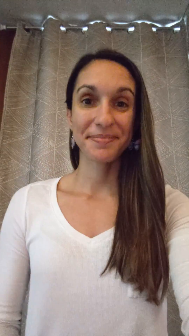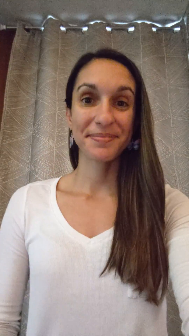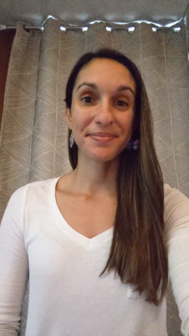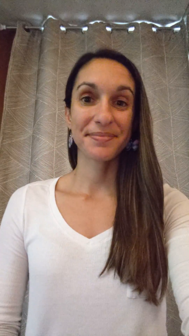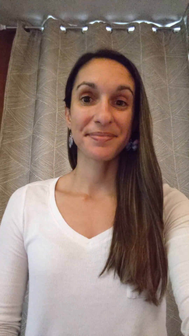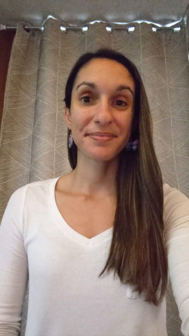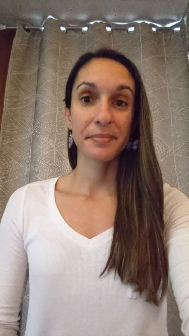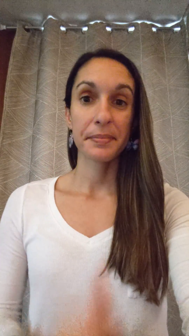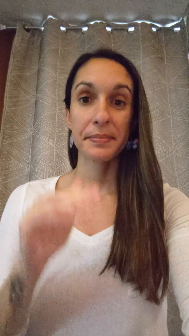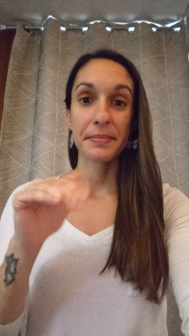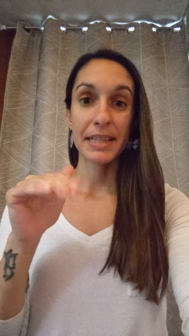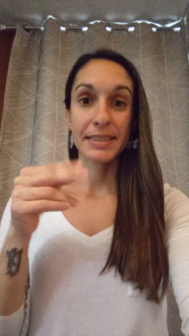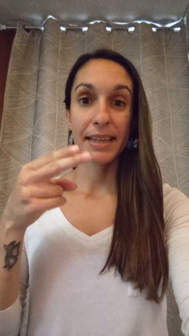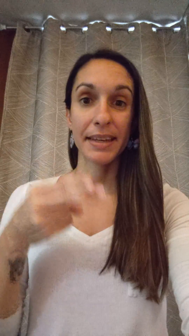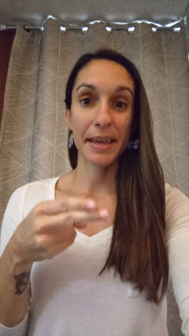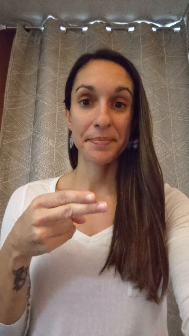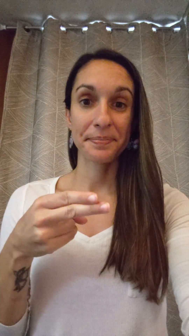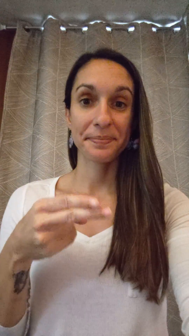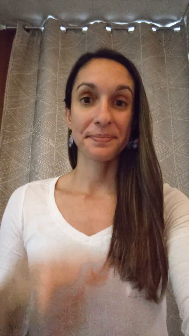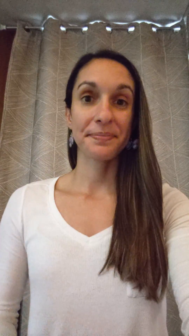pet's name